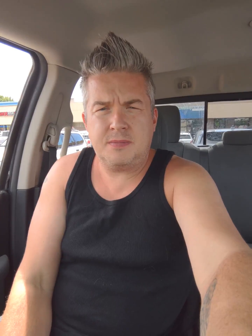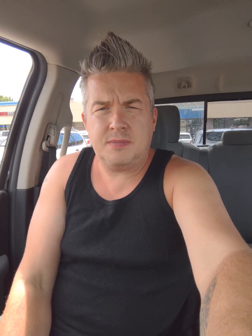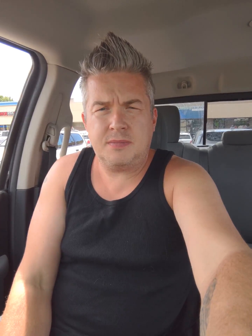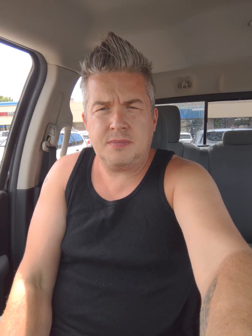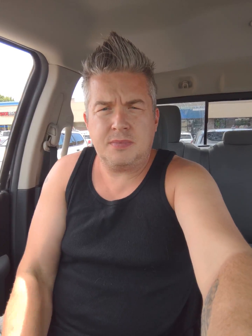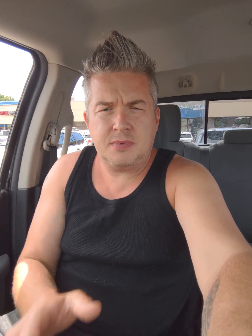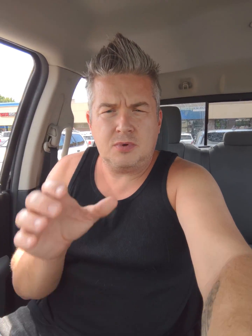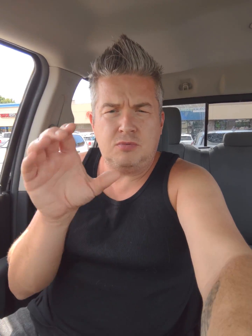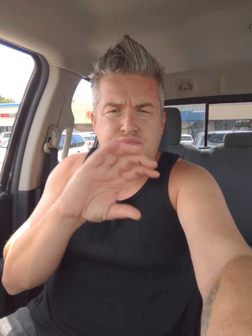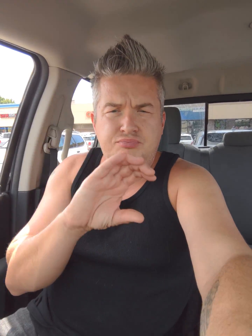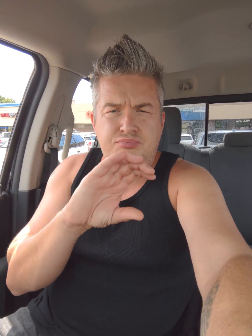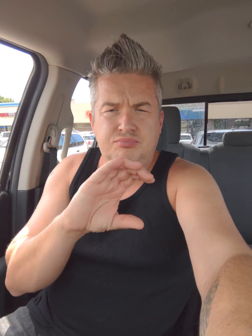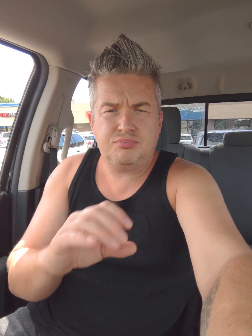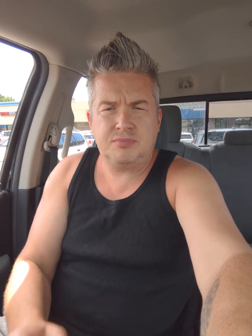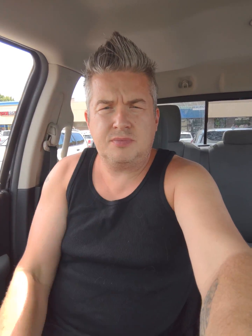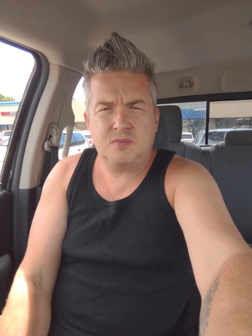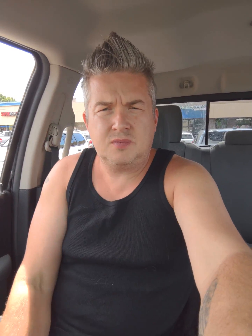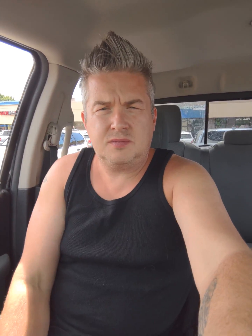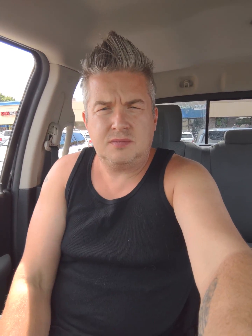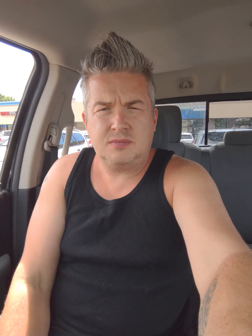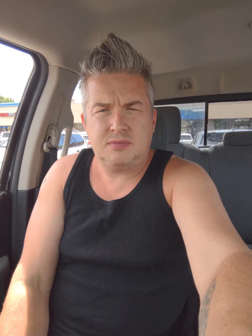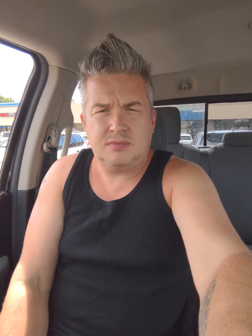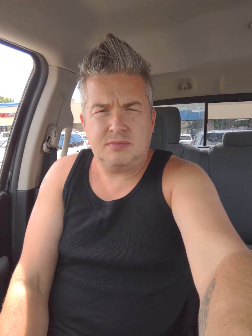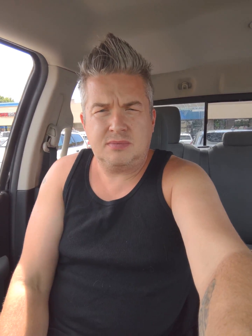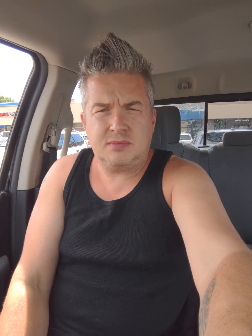dump